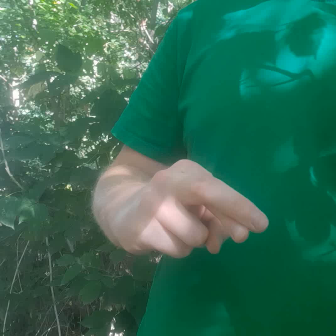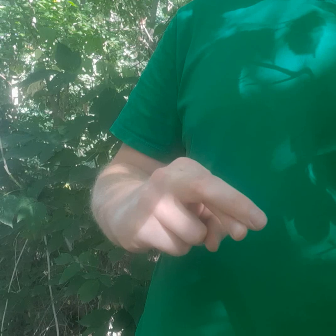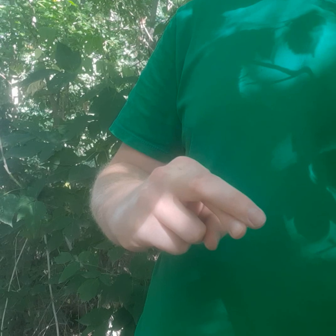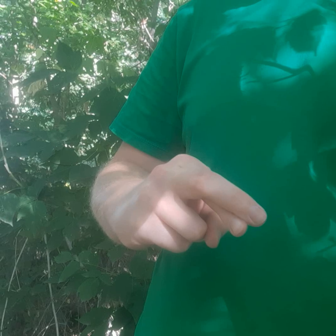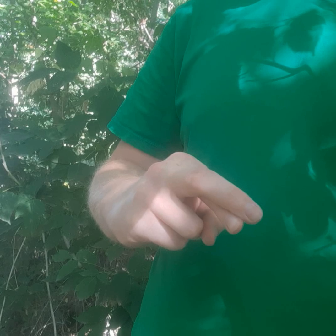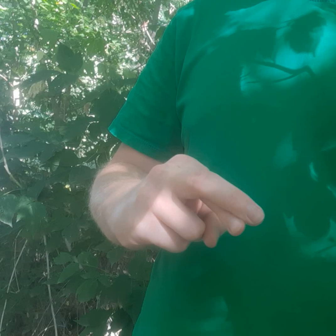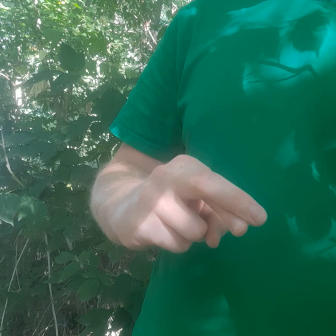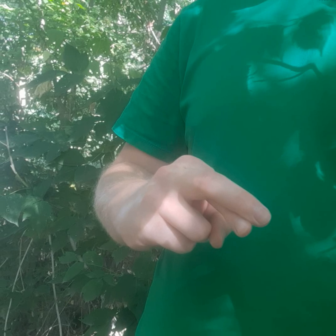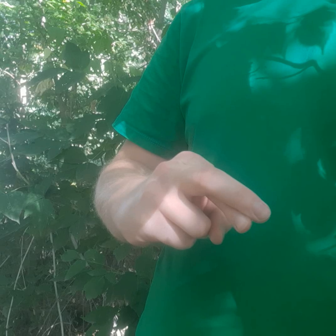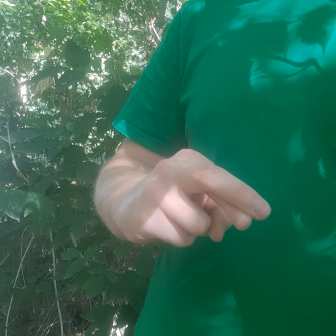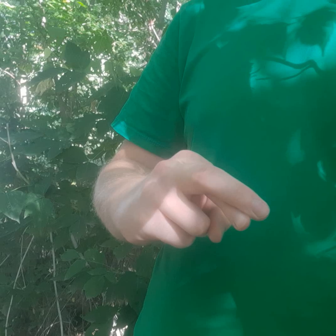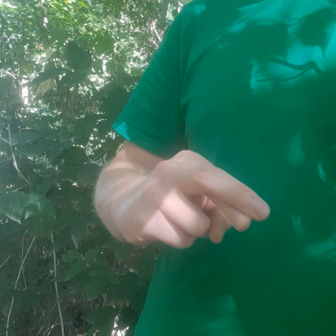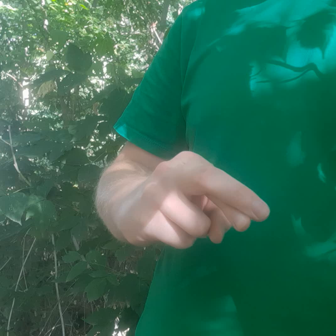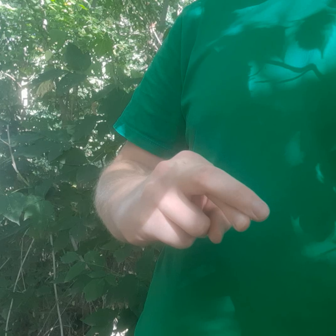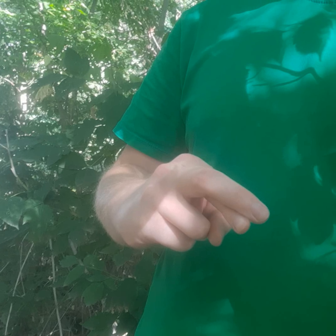Я